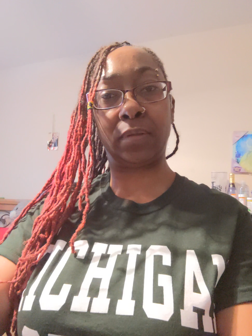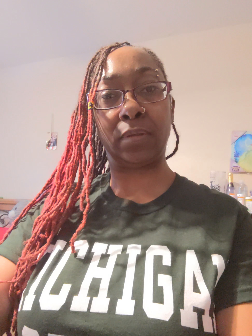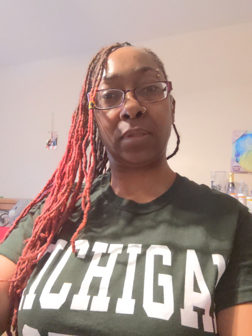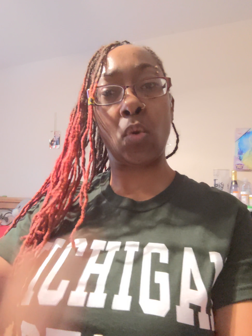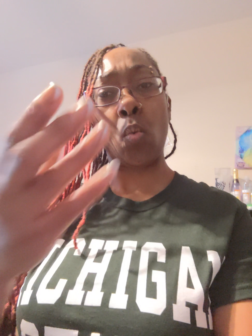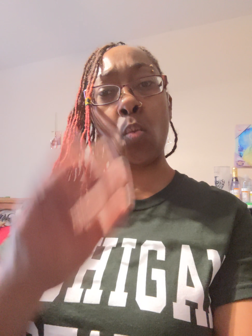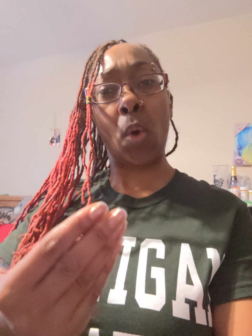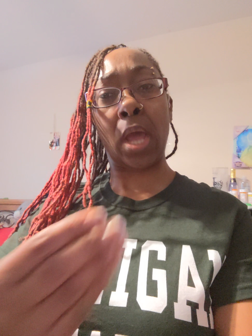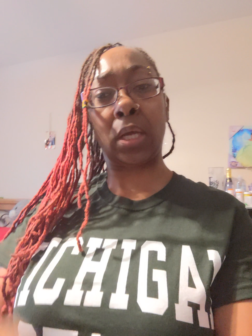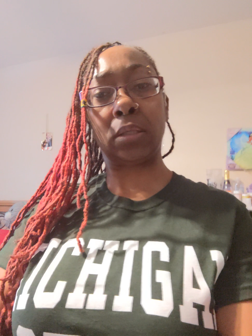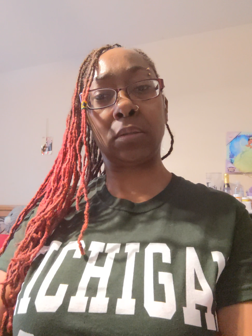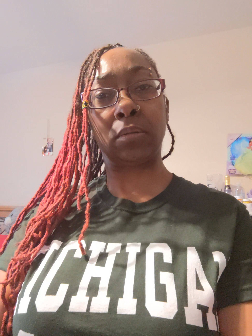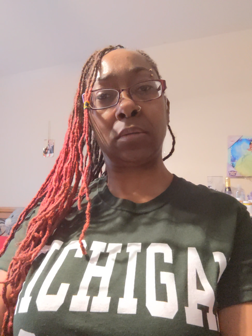wet